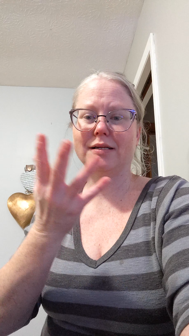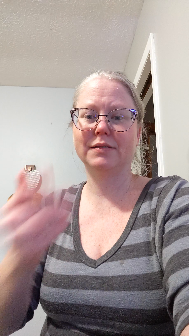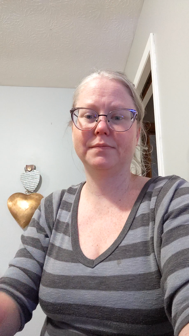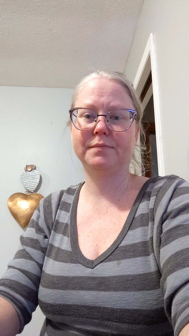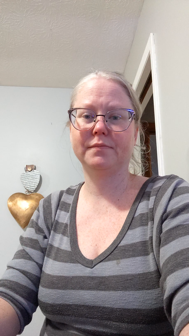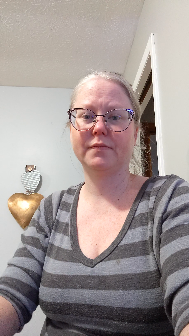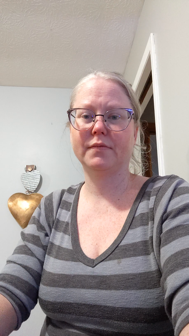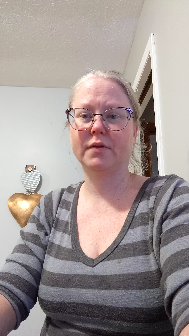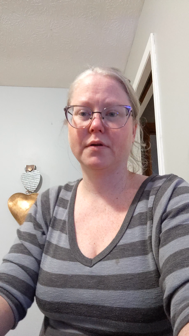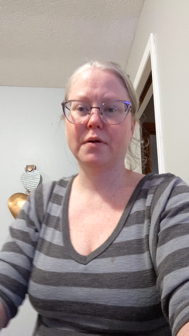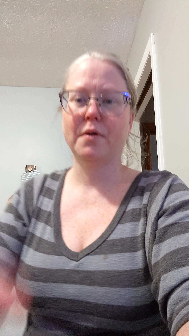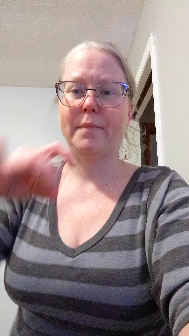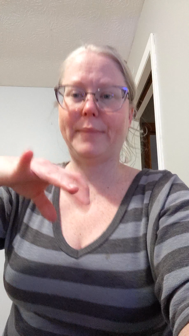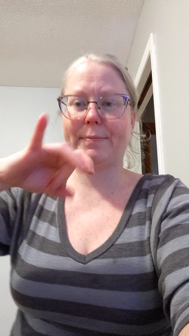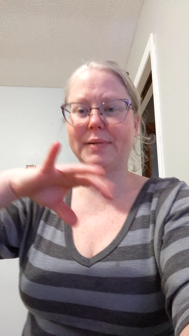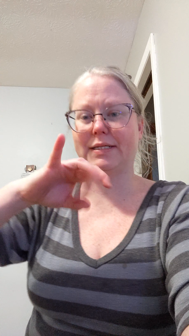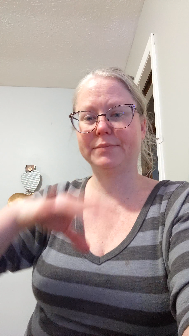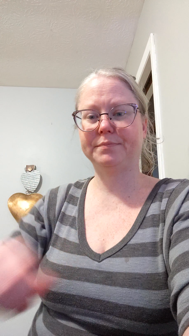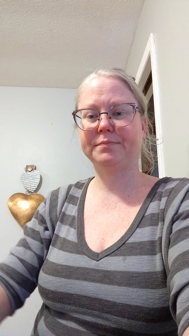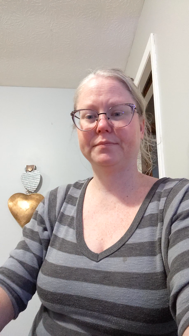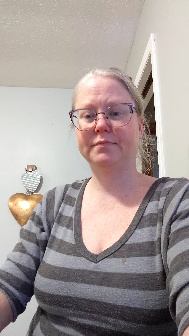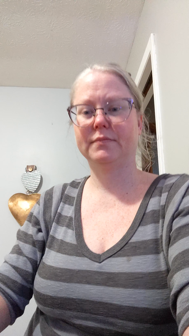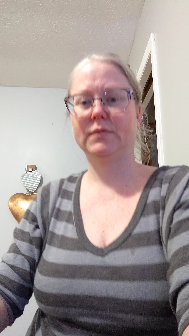pumpkin